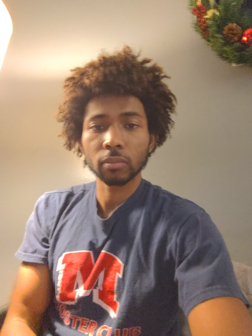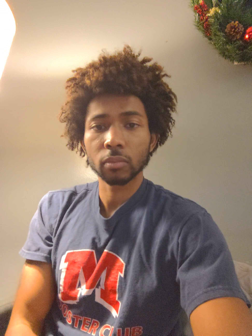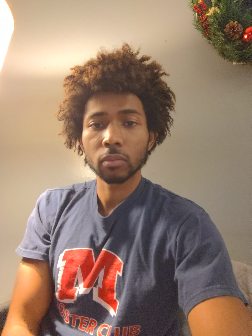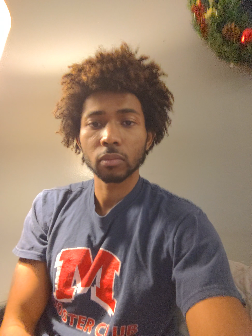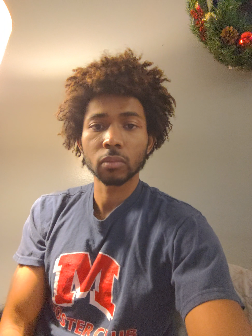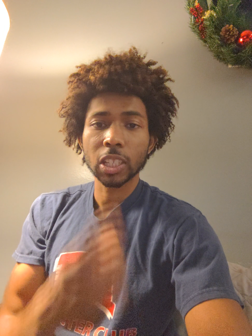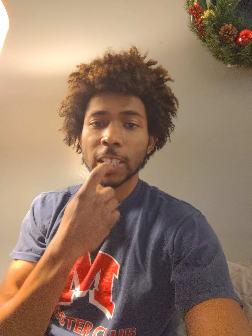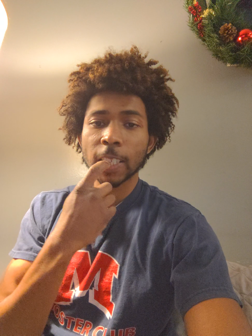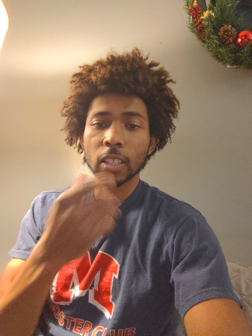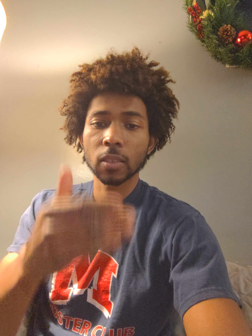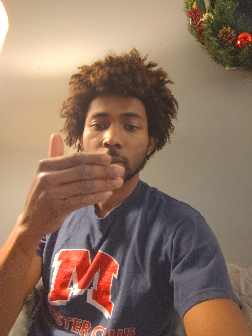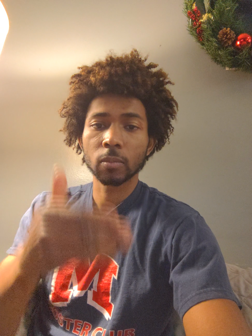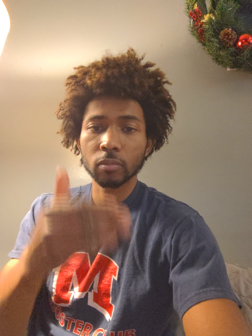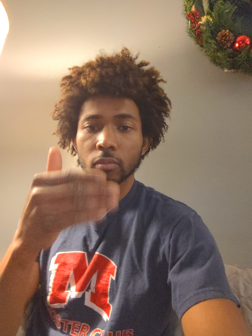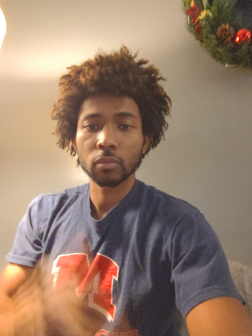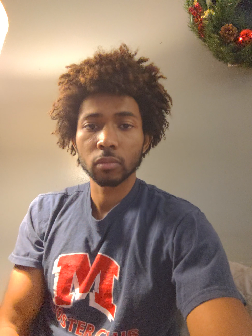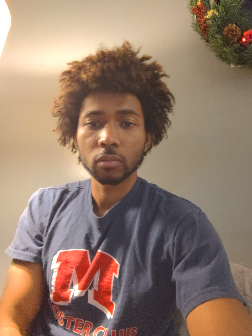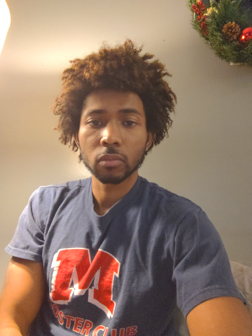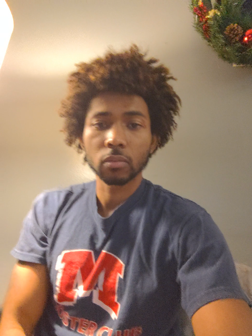window